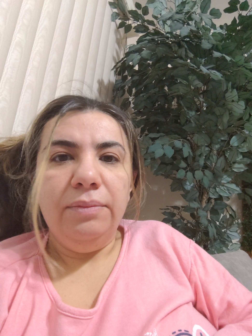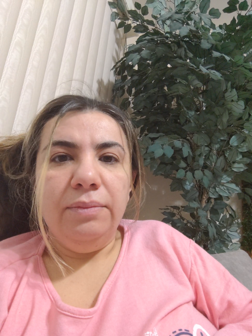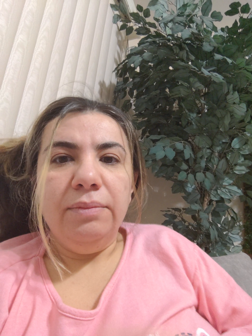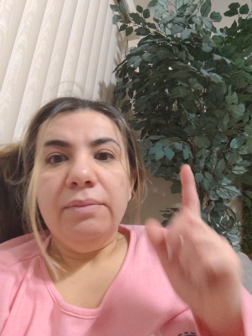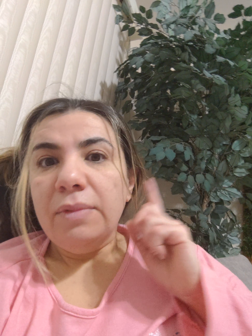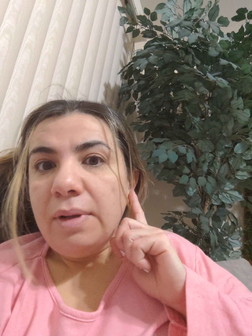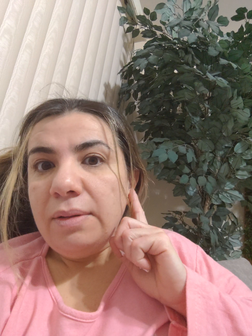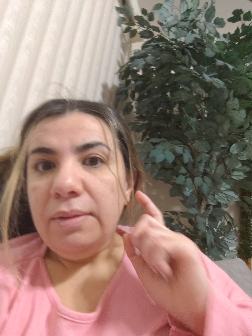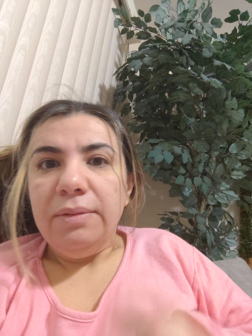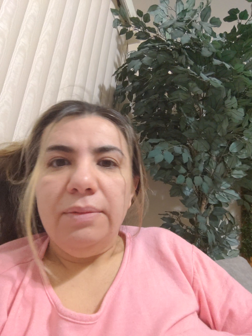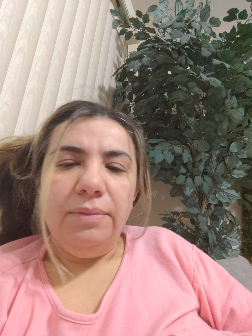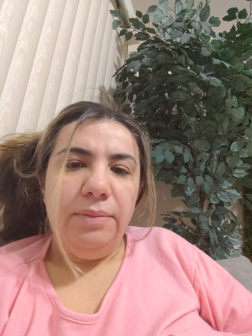hear